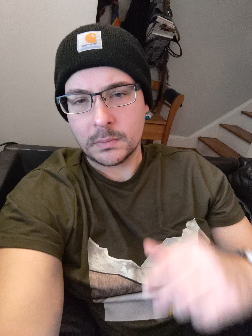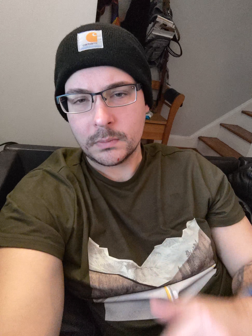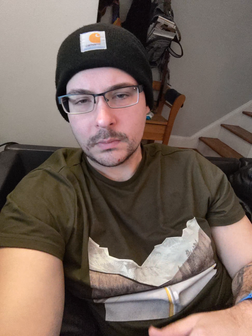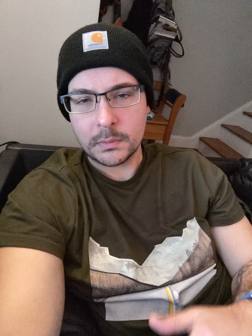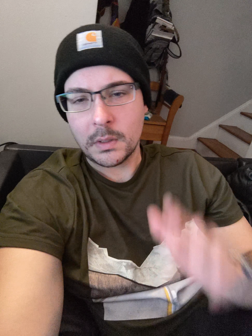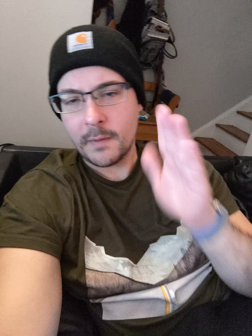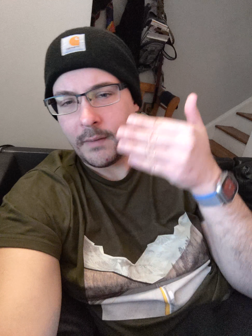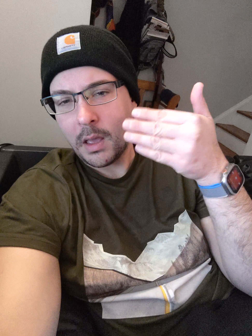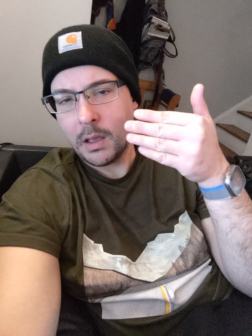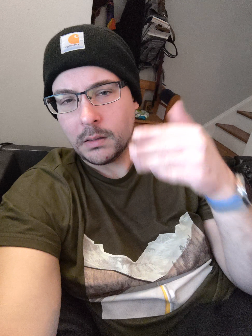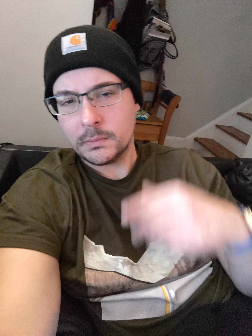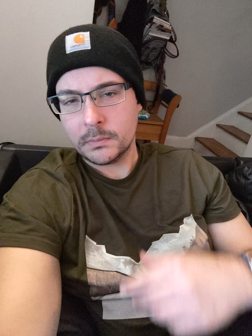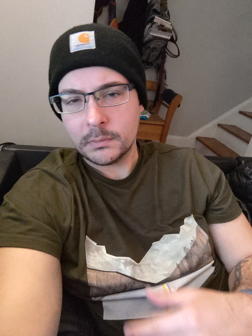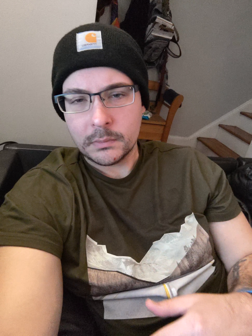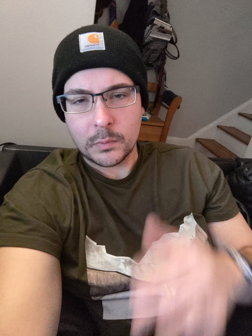flag